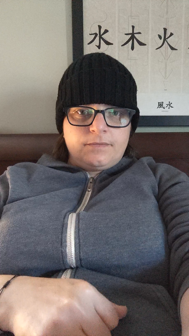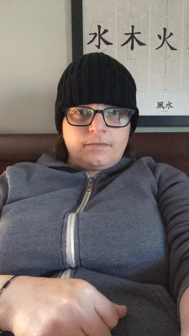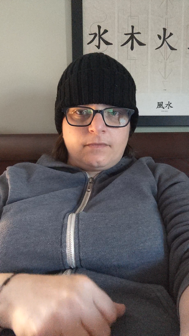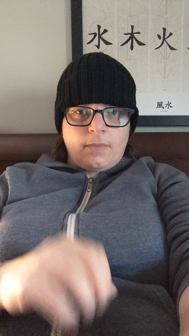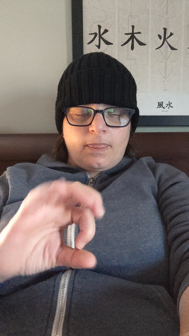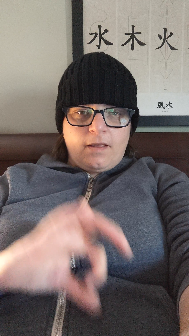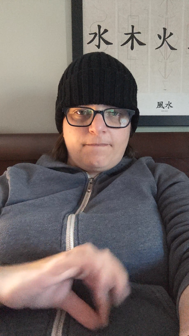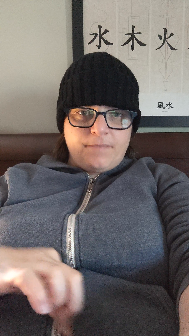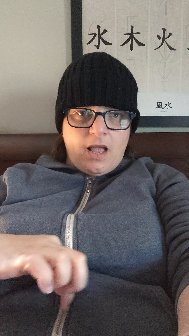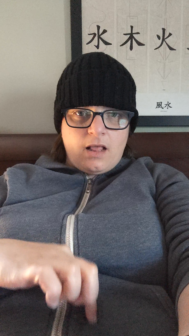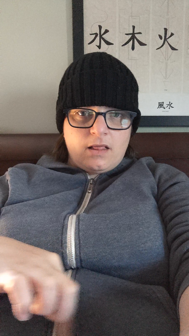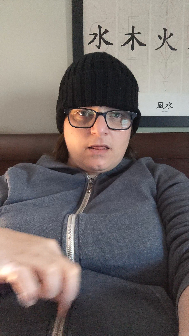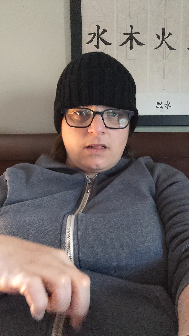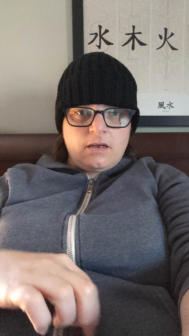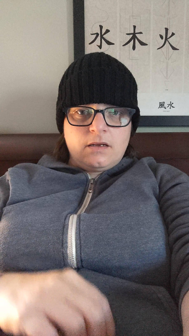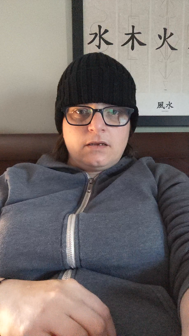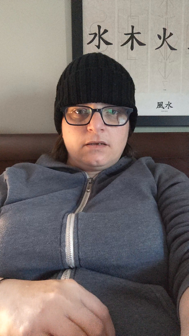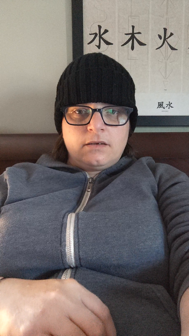belly button